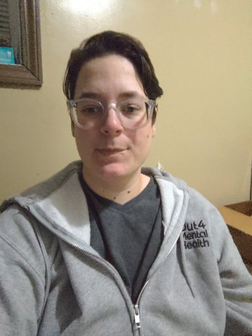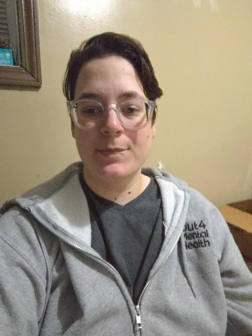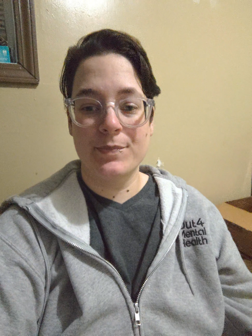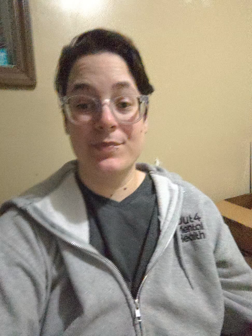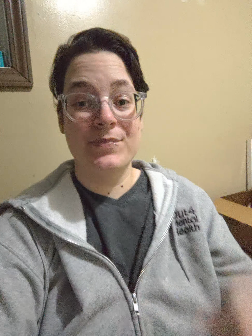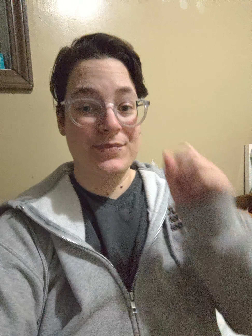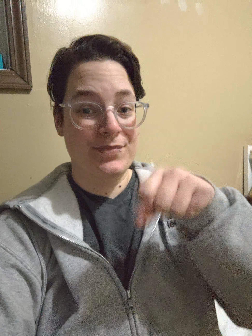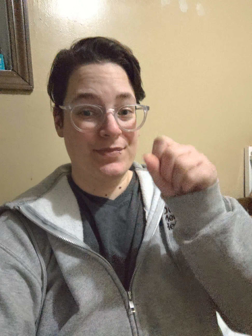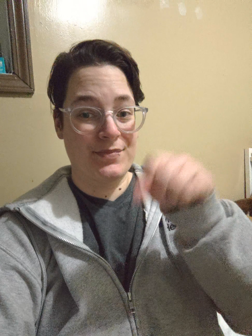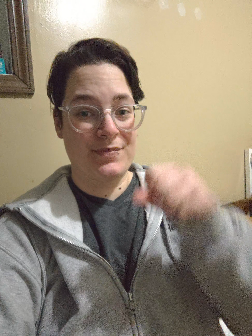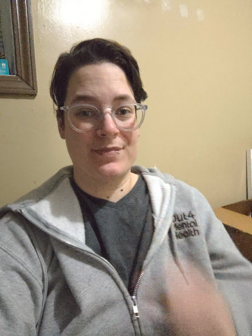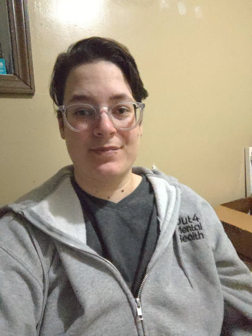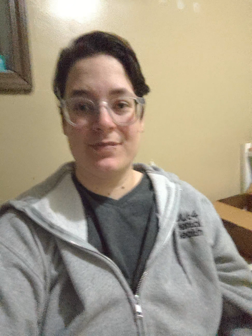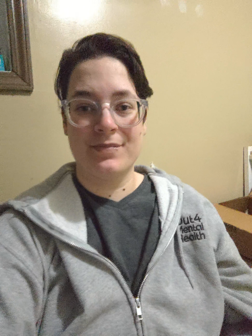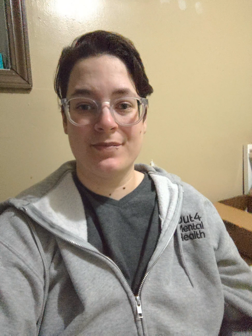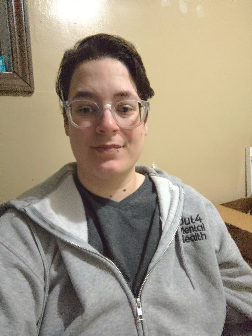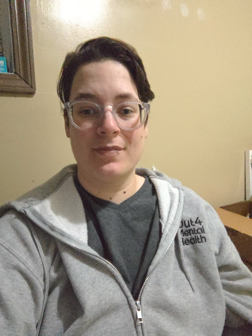yes